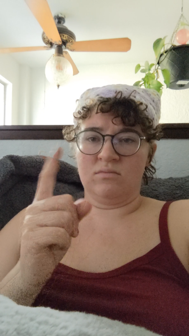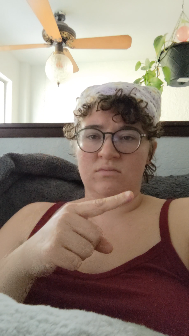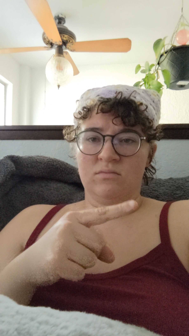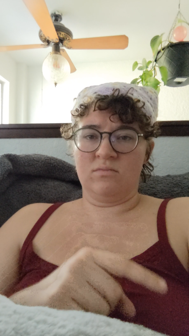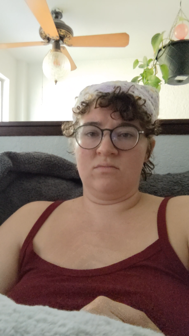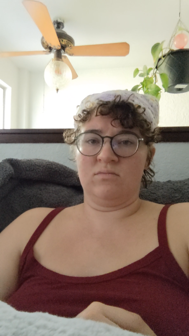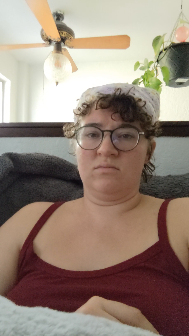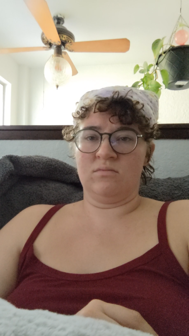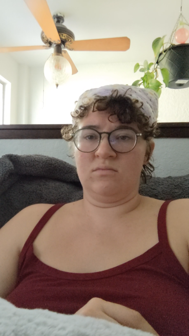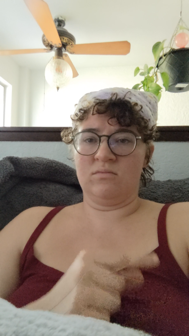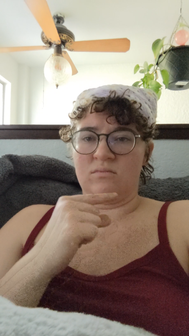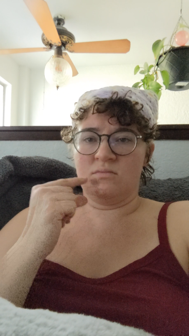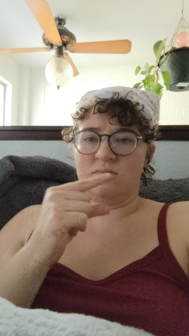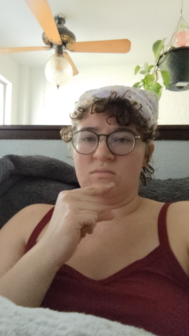glue